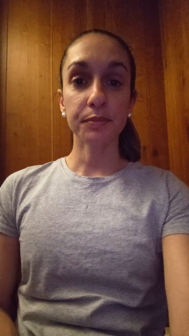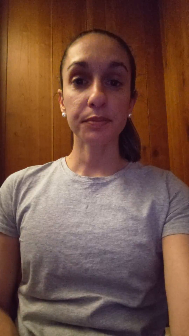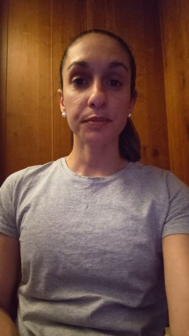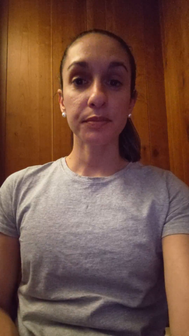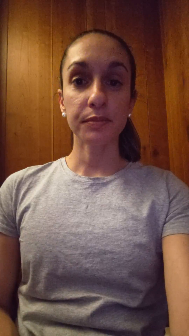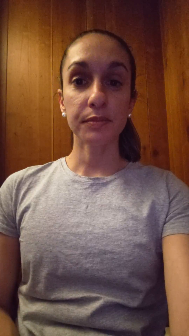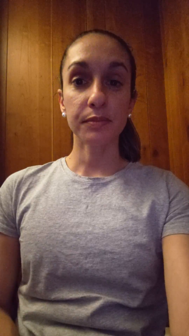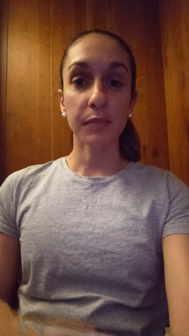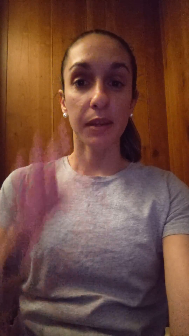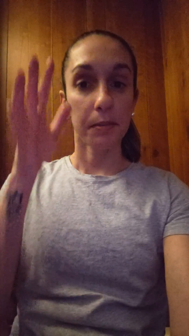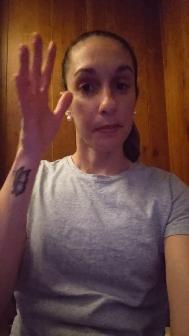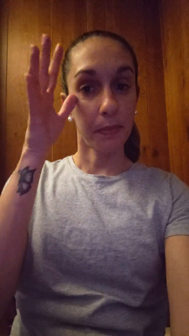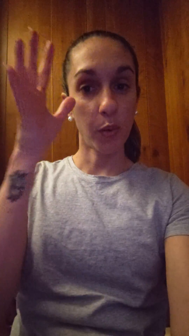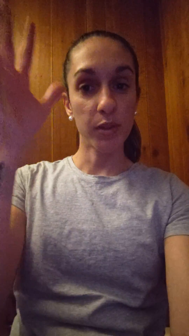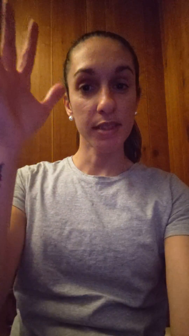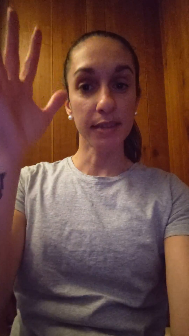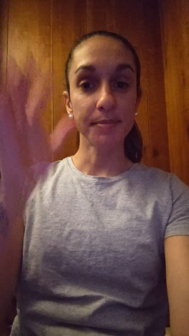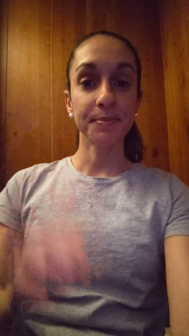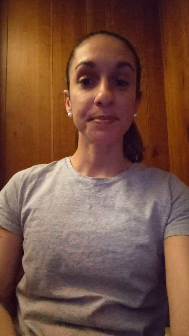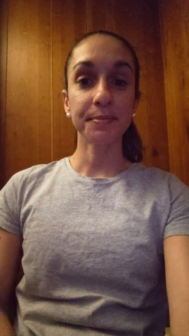moose